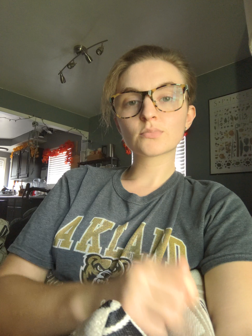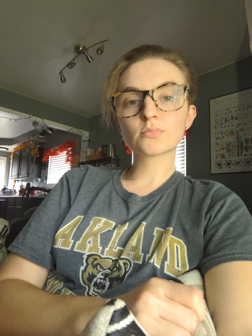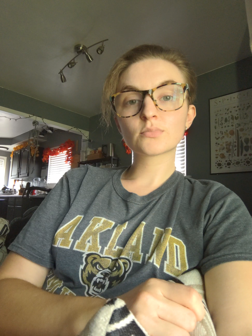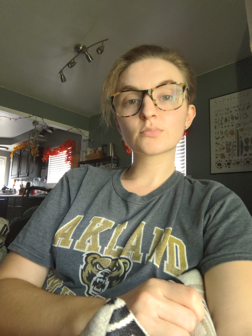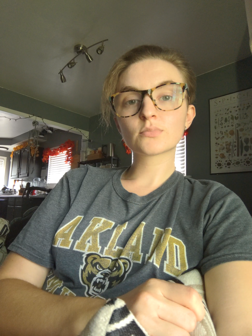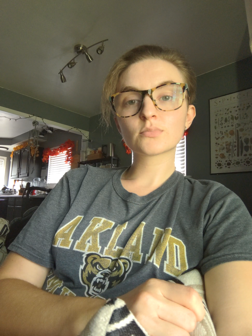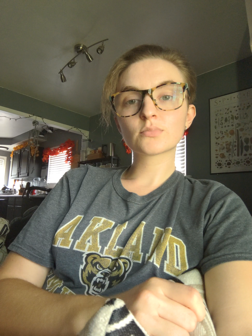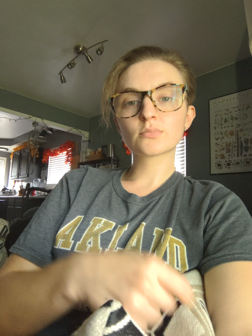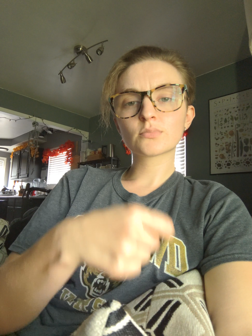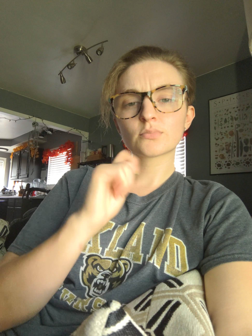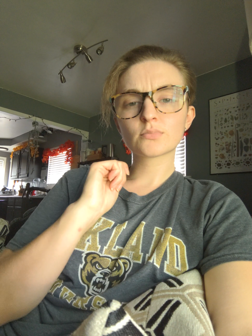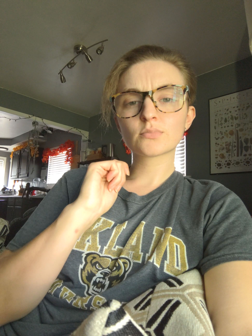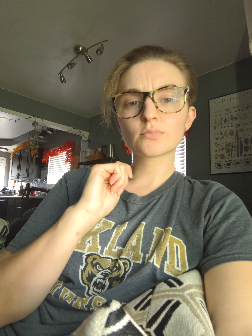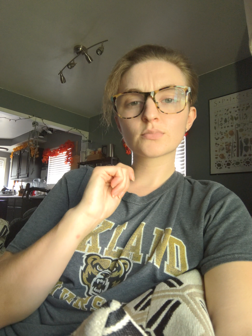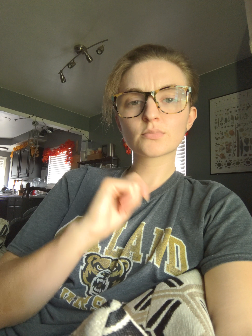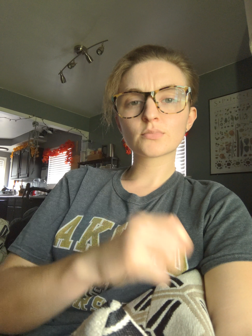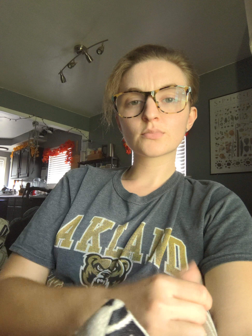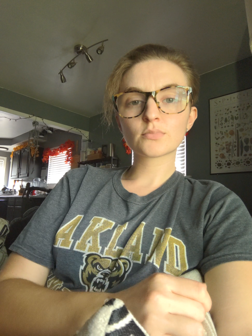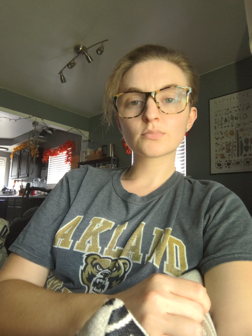rip